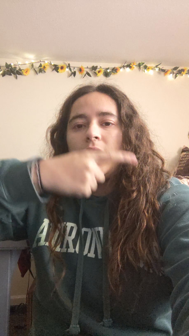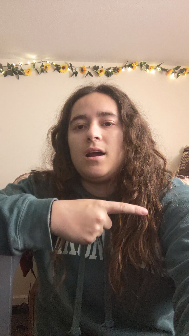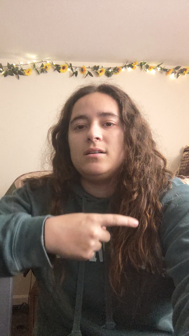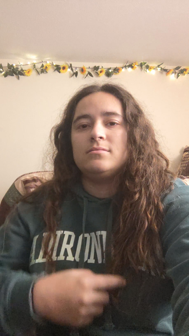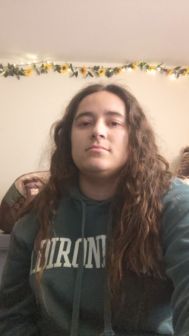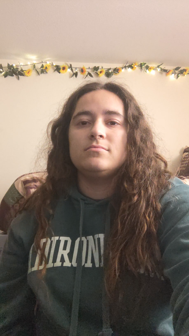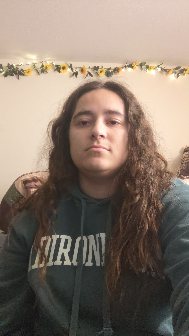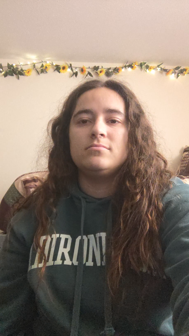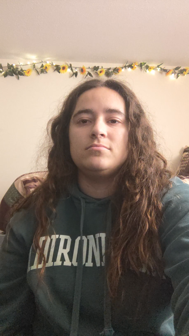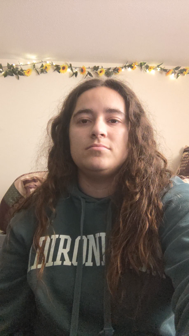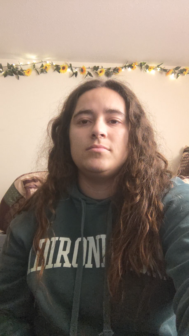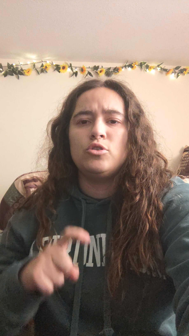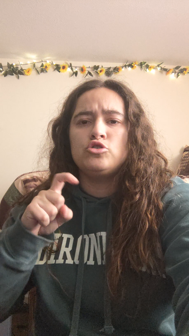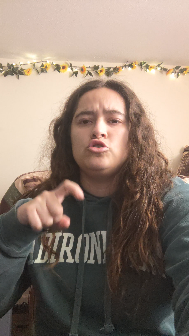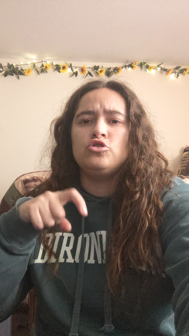should